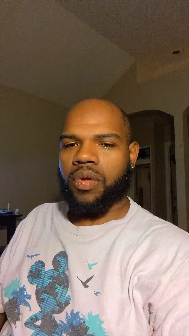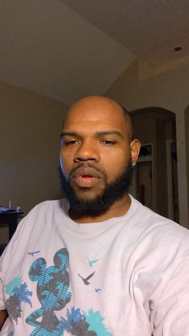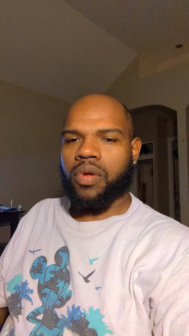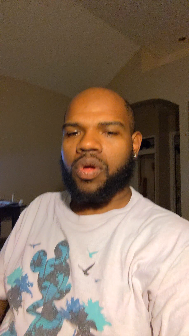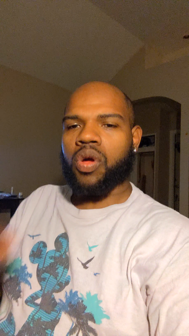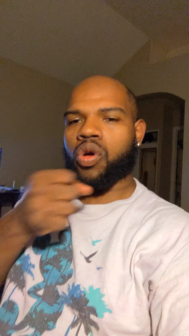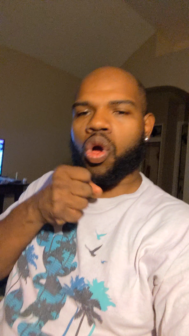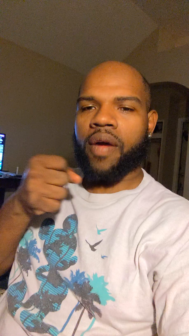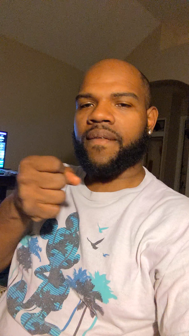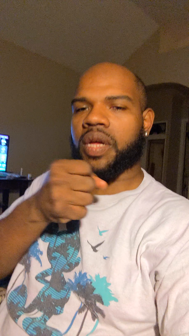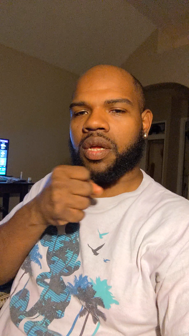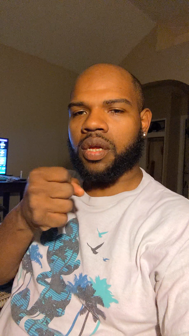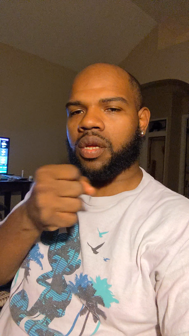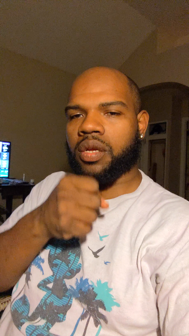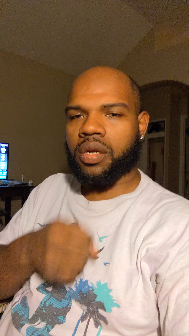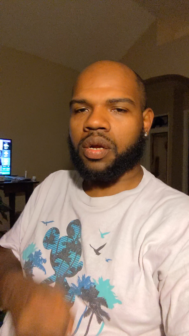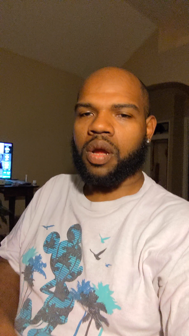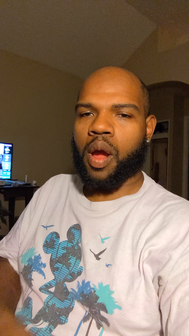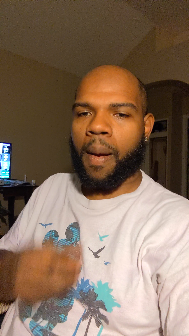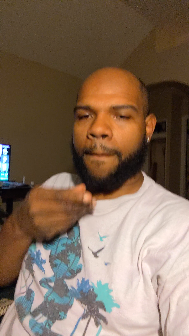coffee